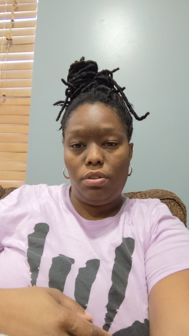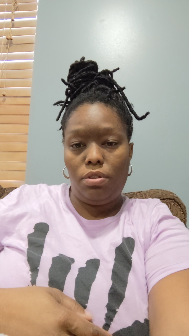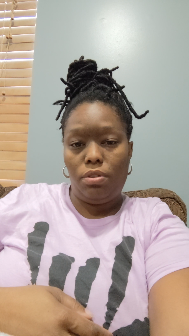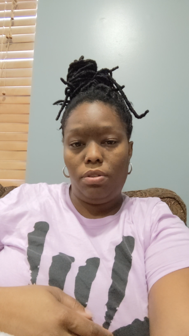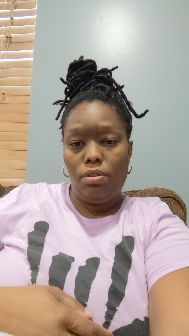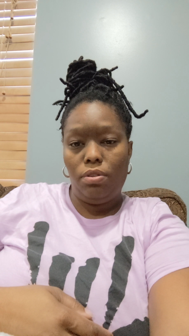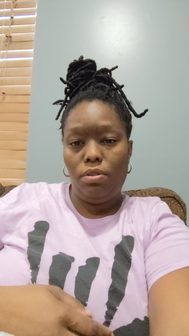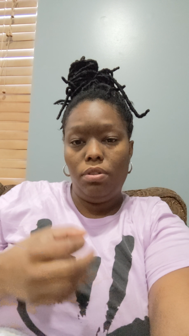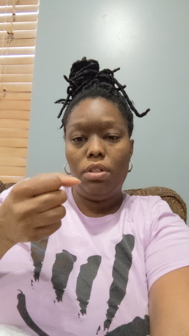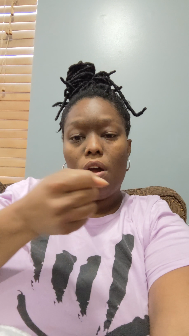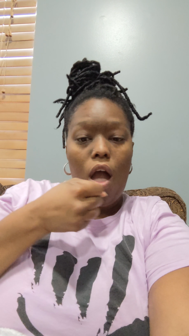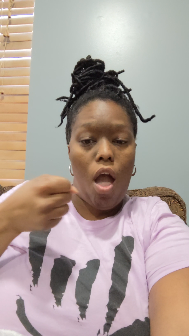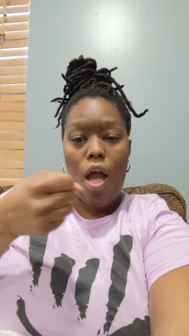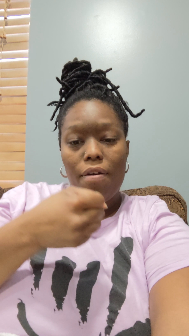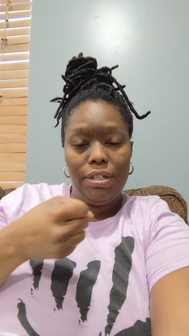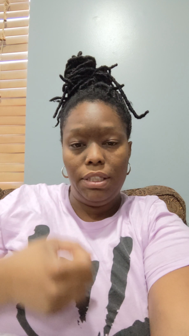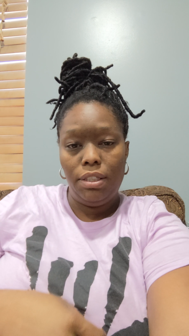coffee